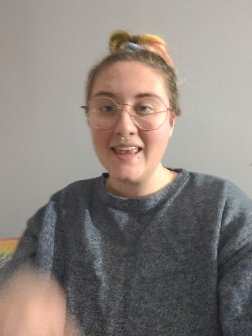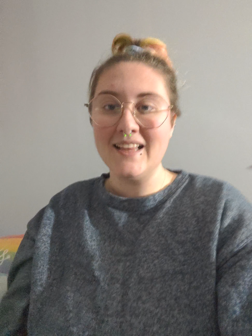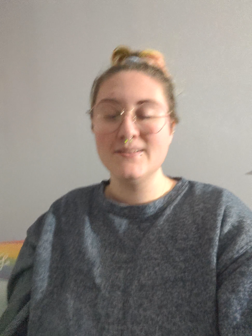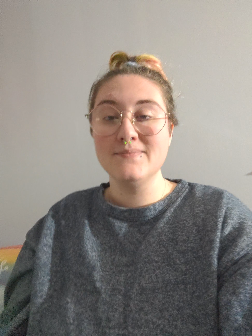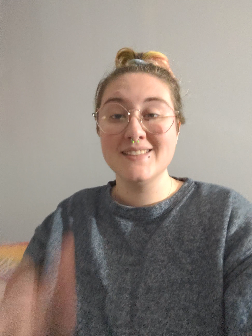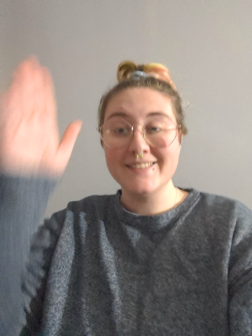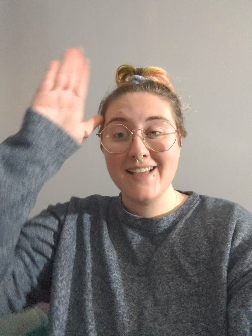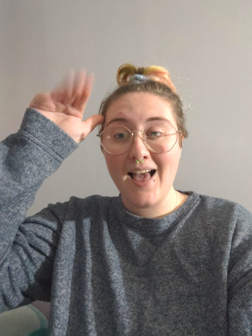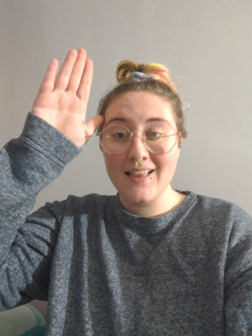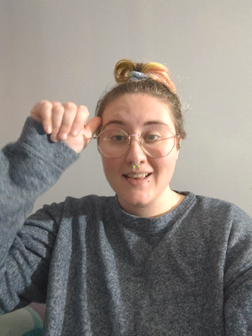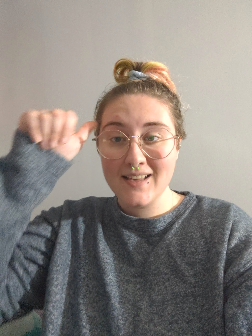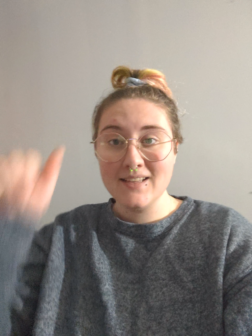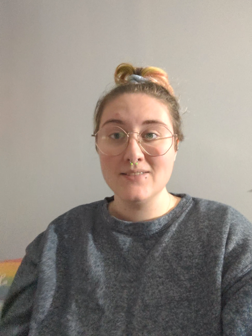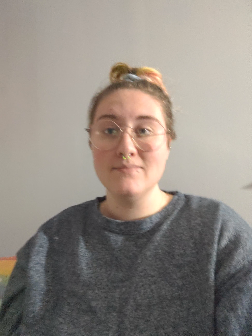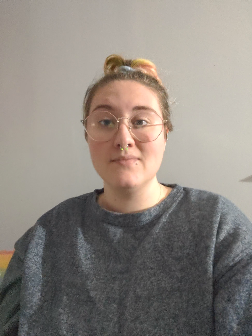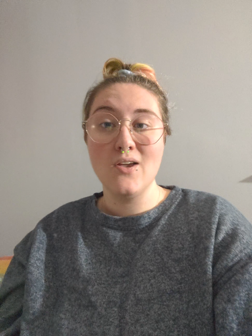donkey